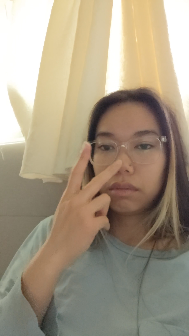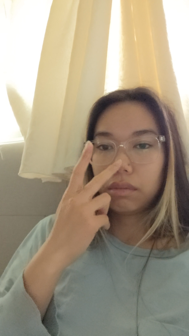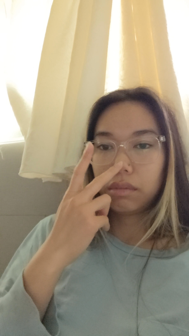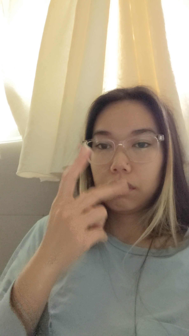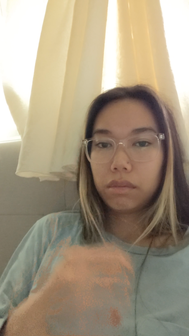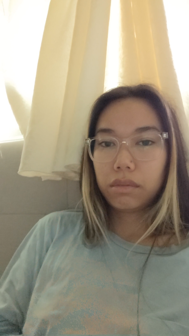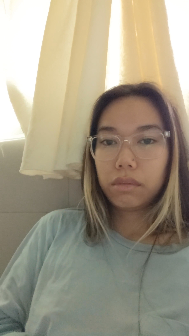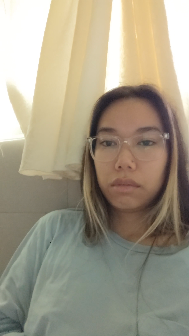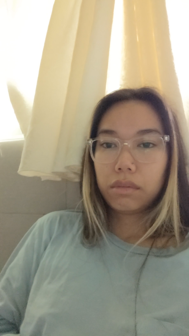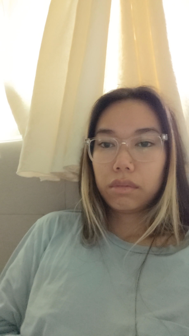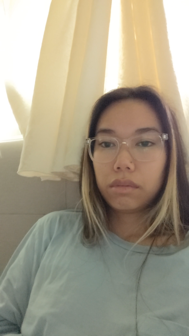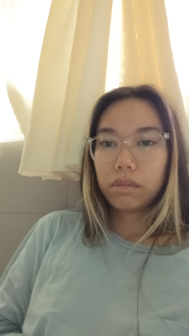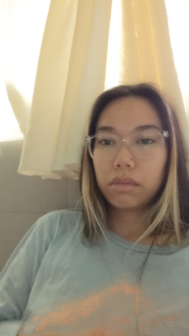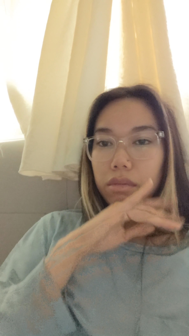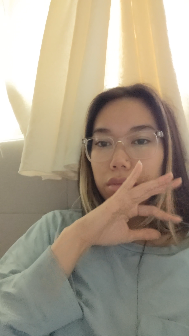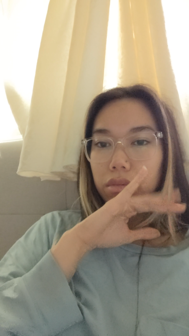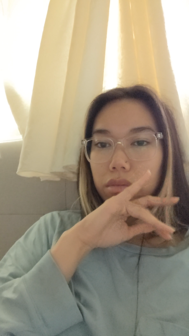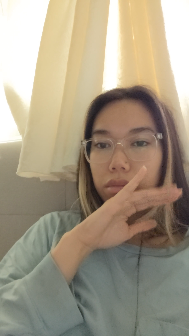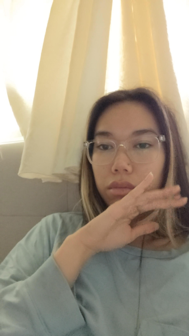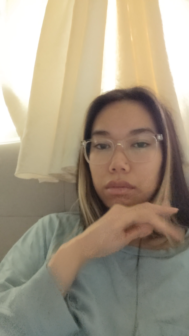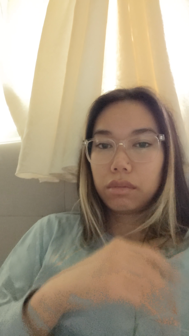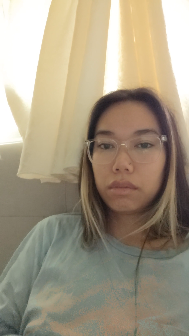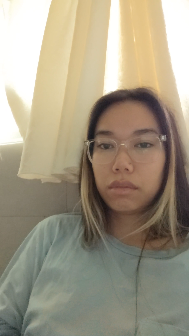naughty